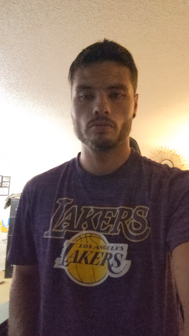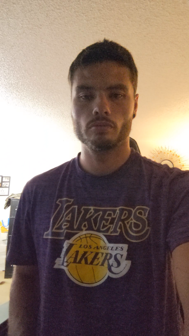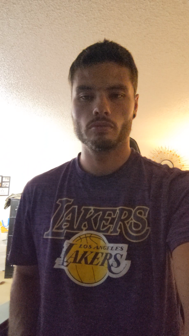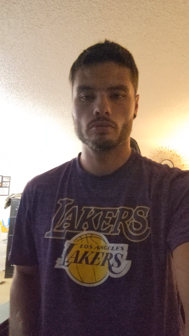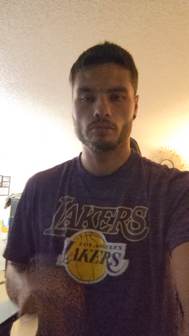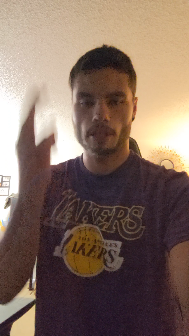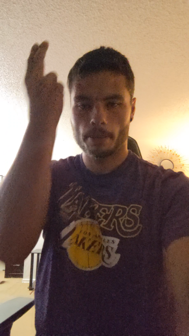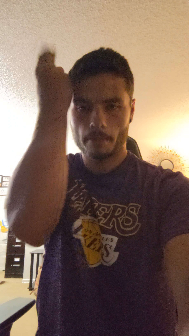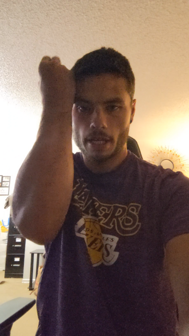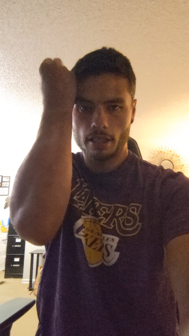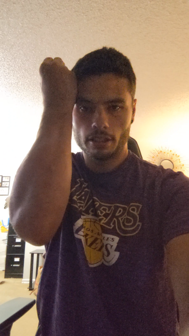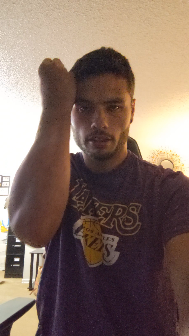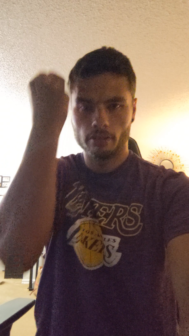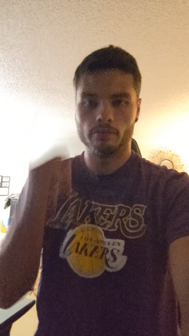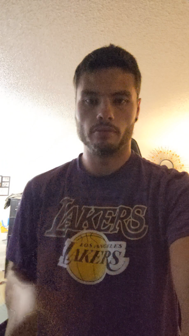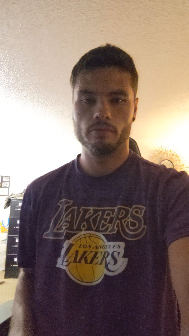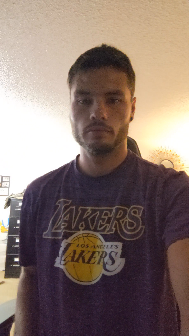bunny